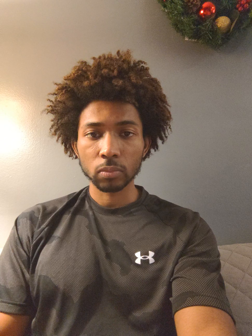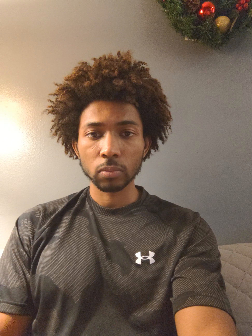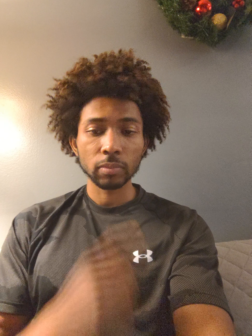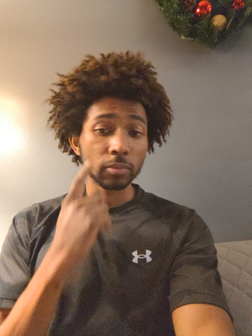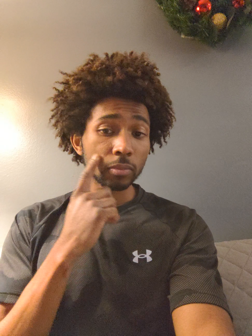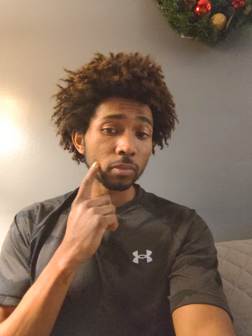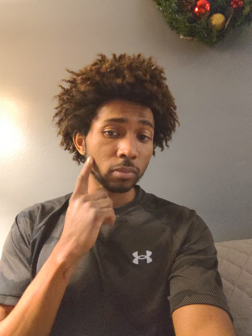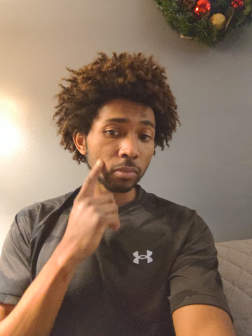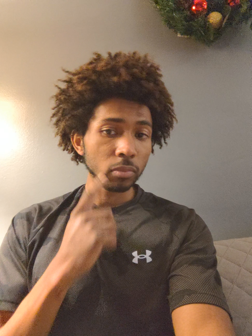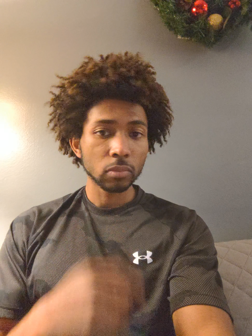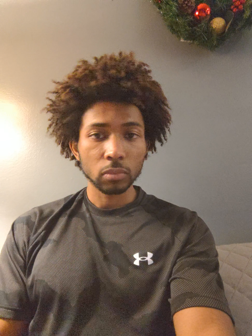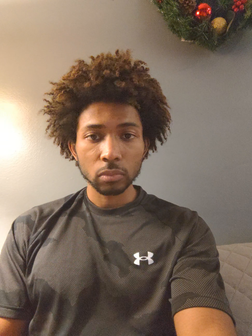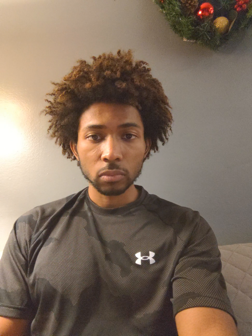cheek